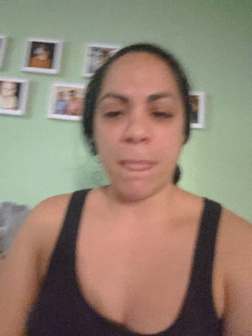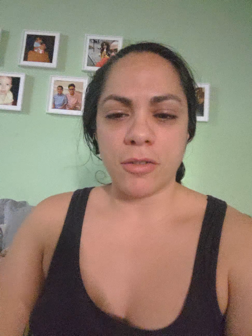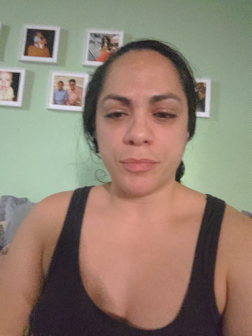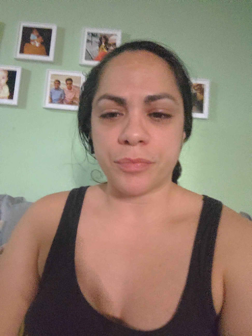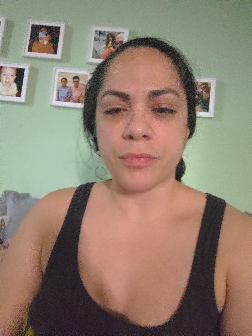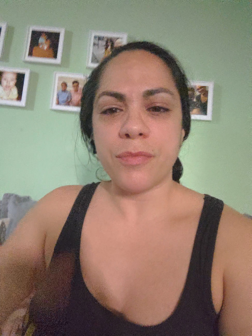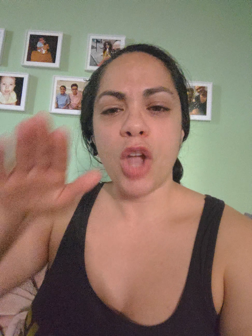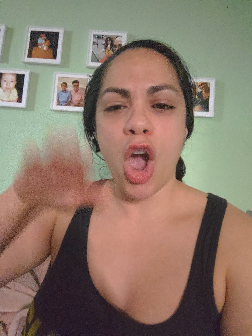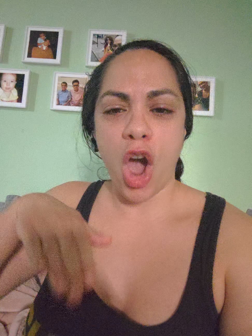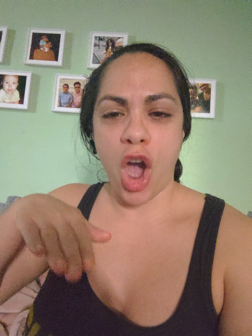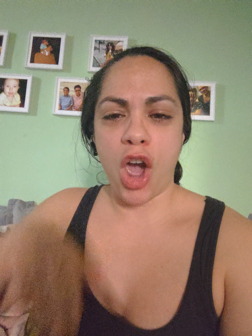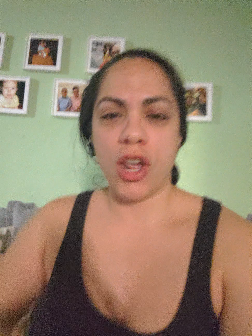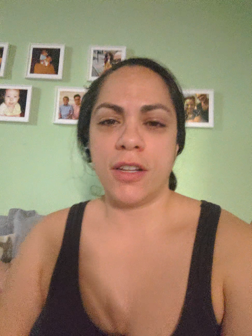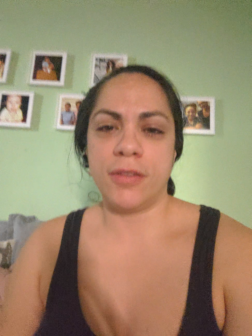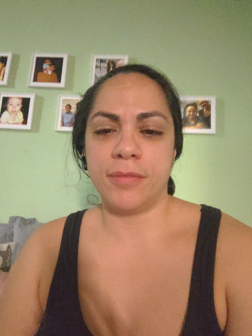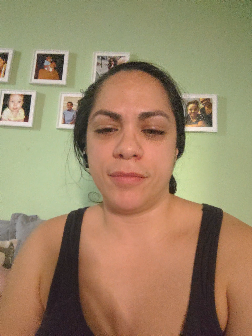on